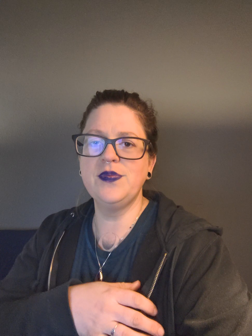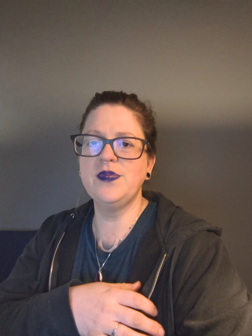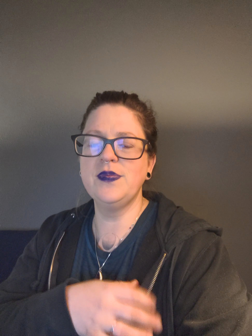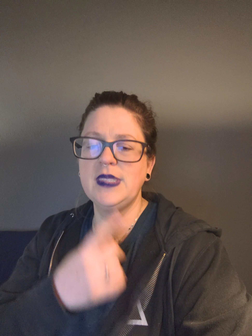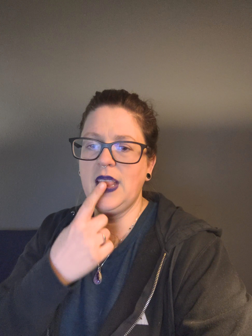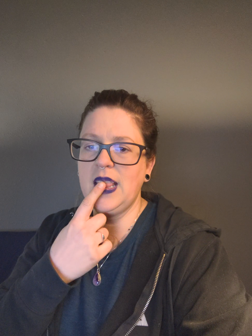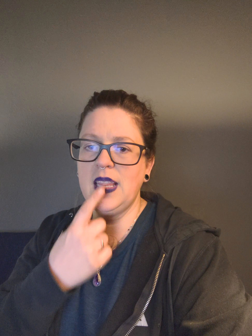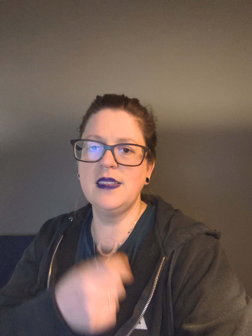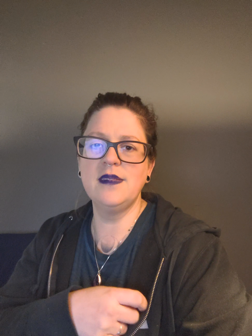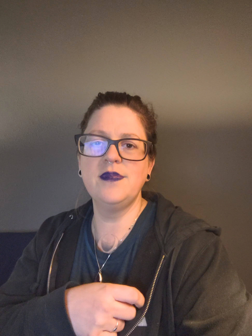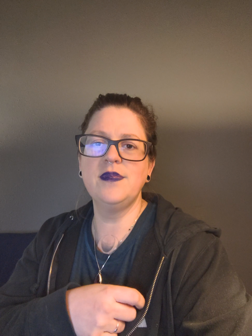tongue